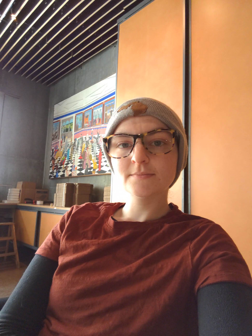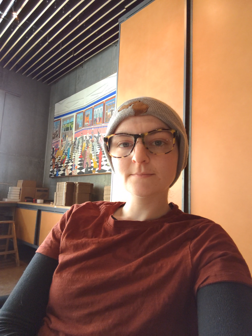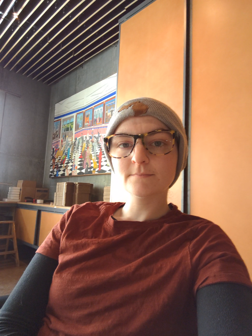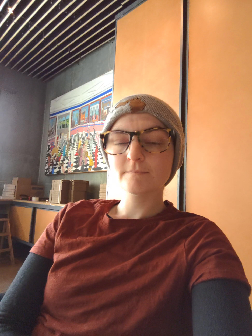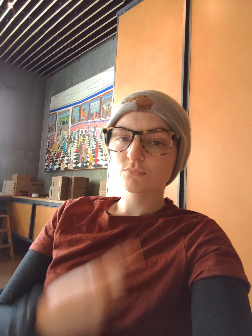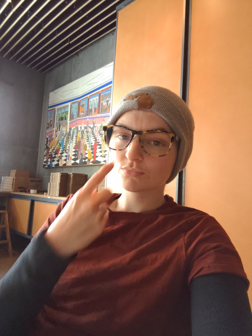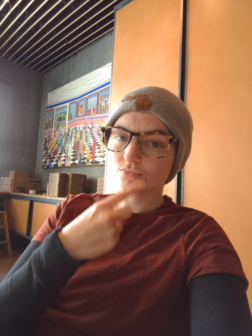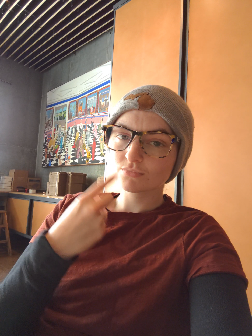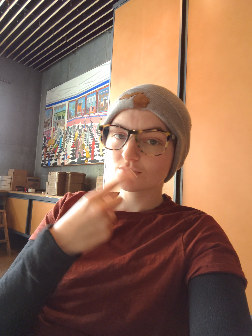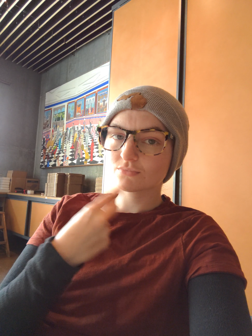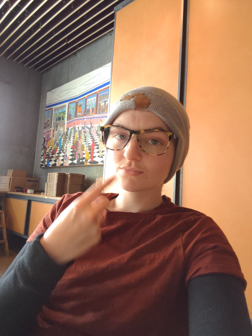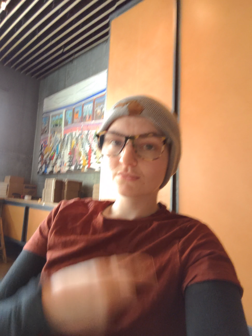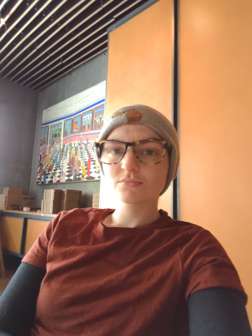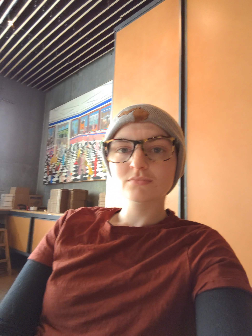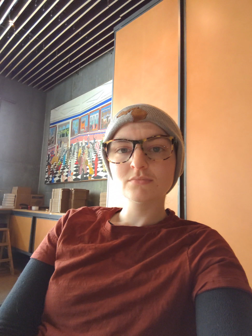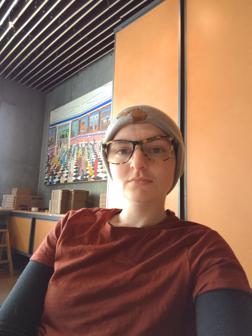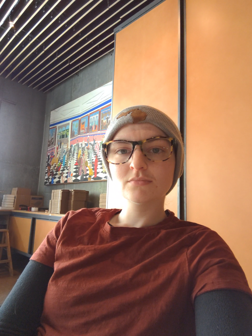lips